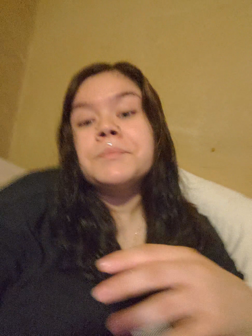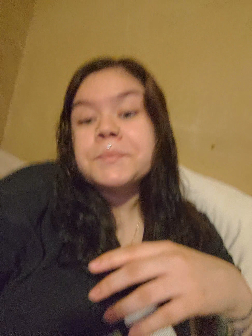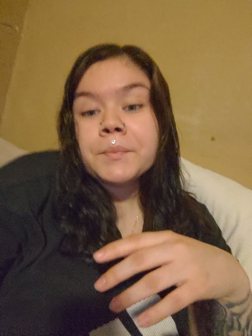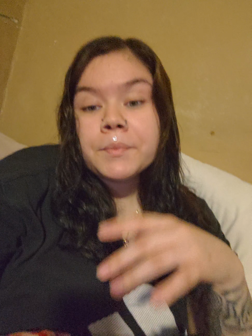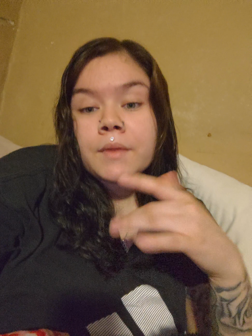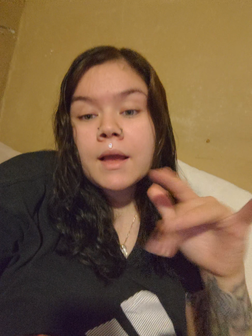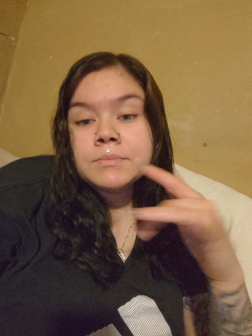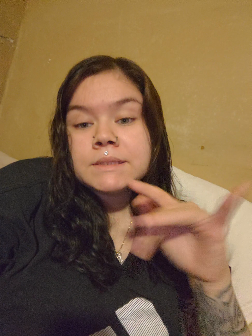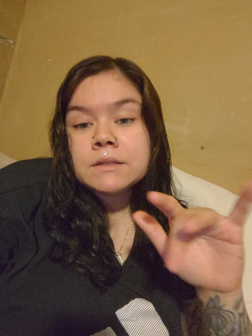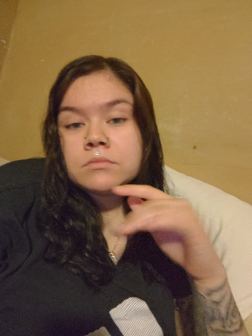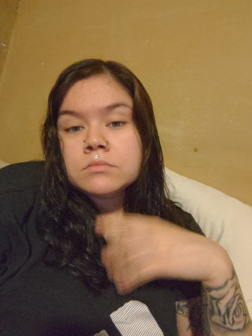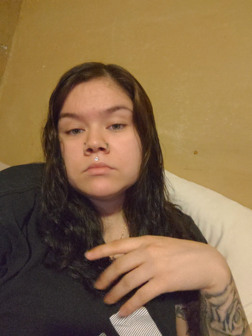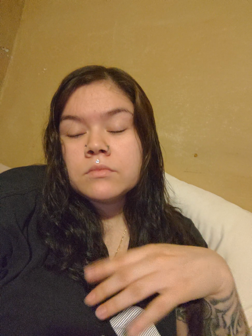empty